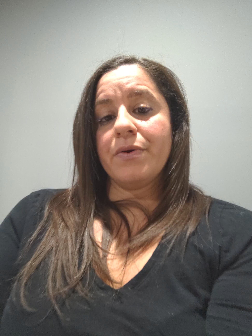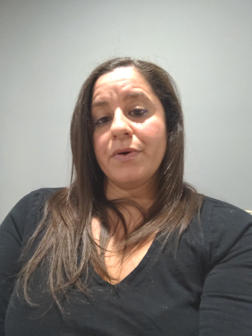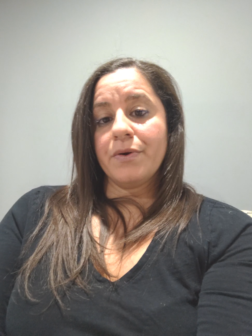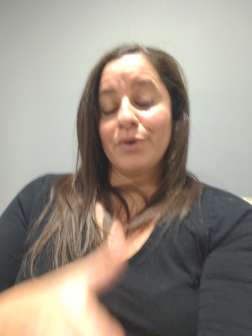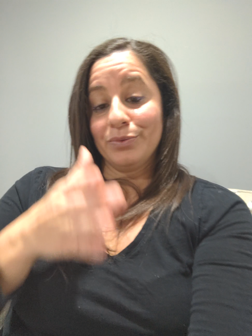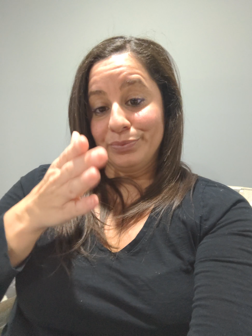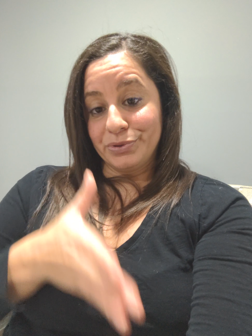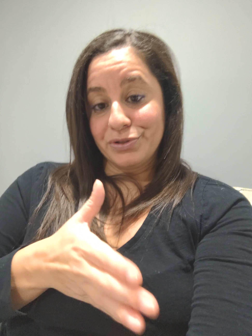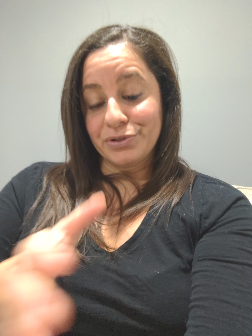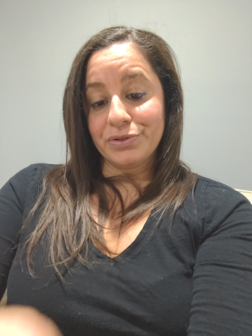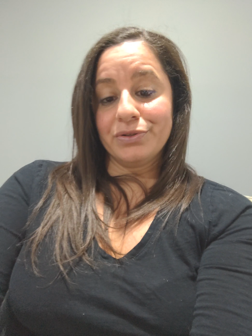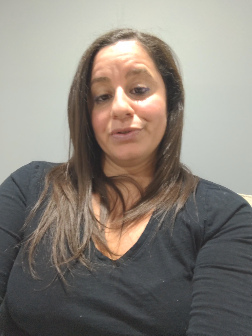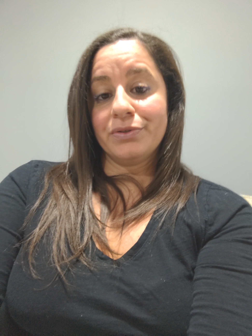person